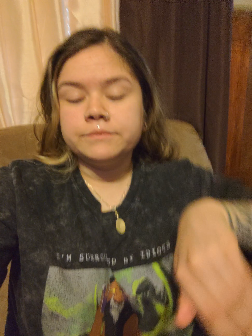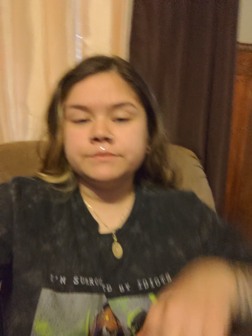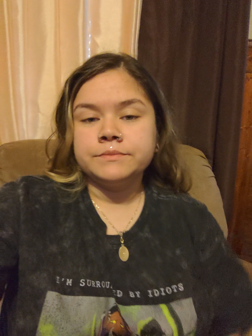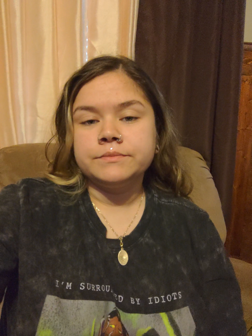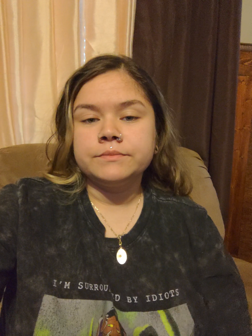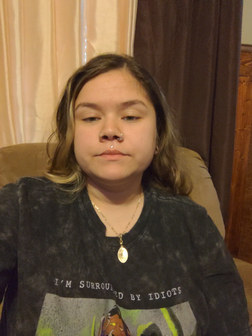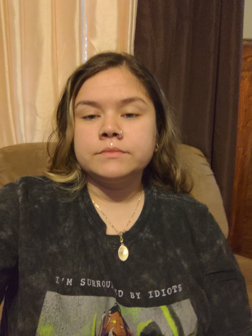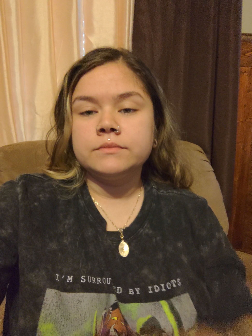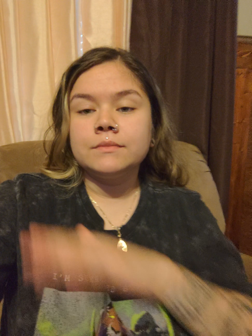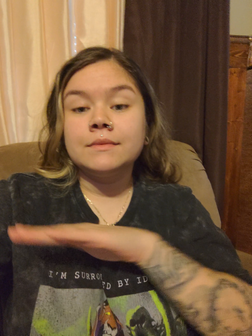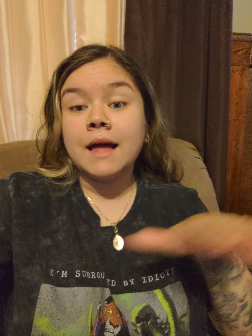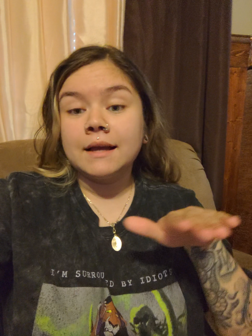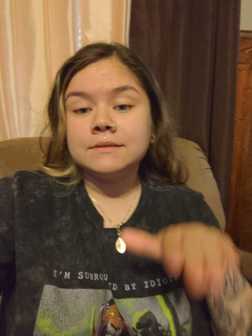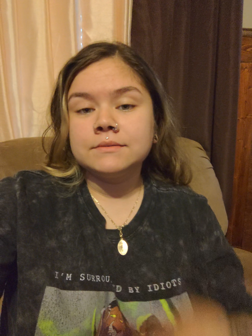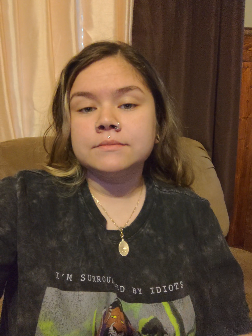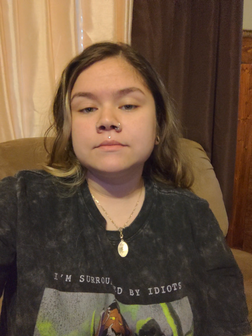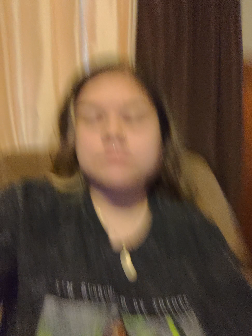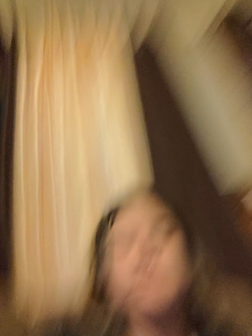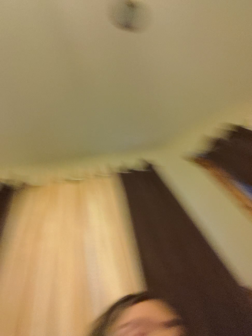nice